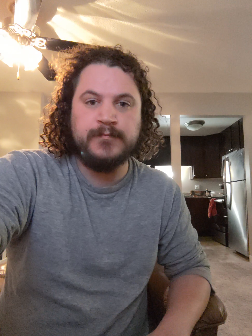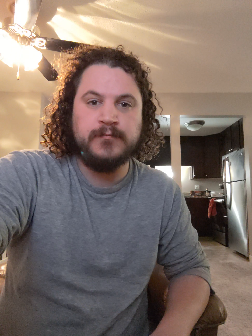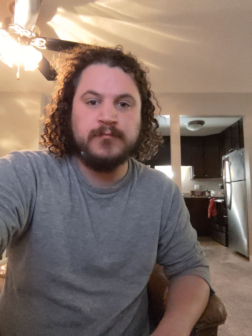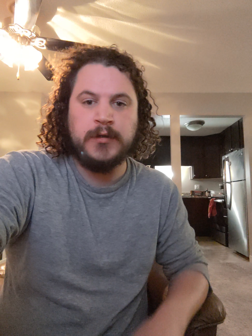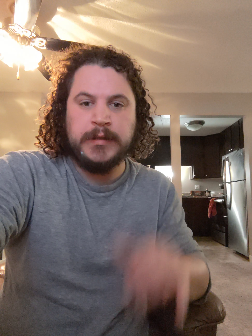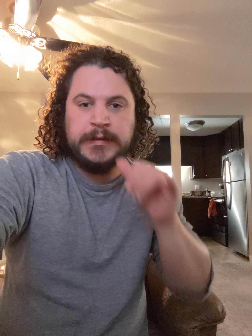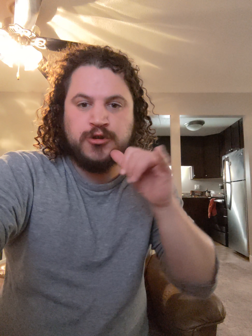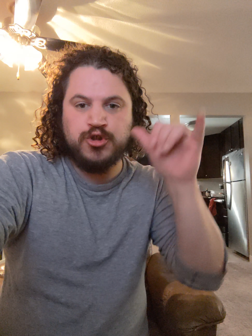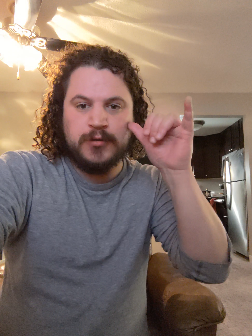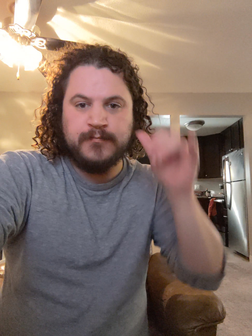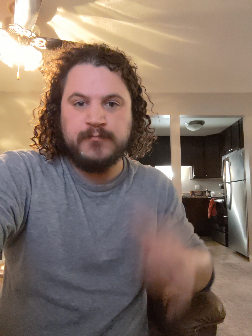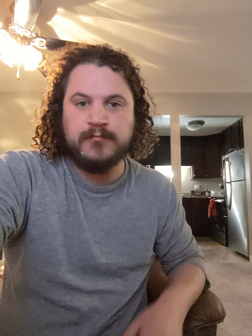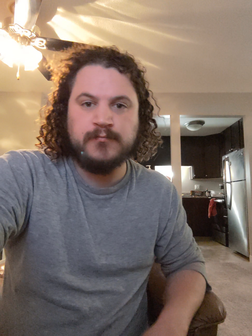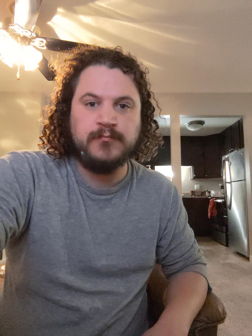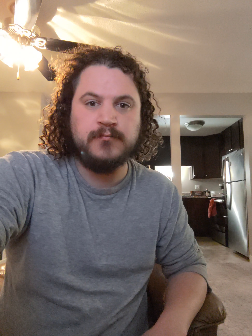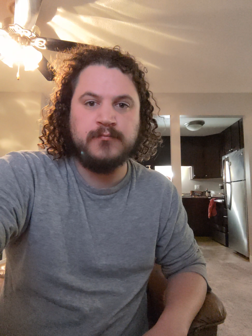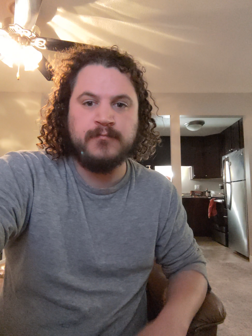yesterday